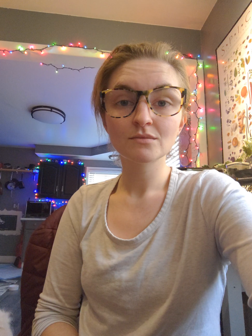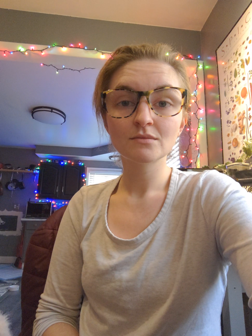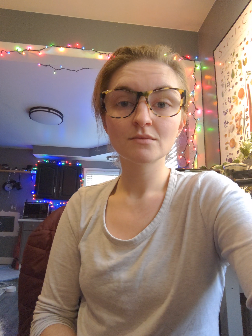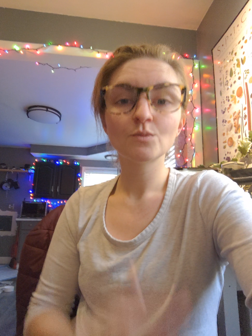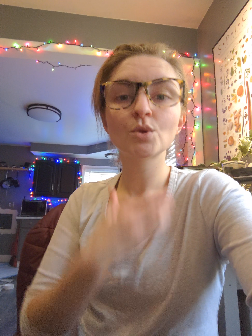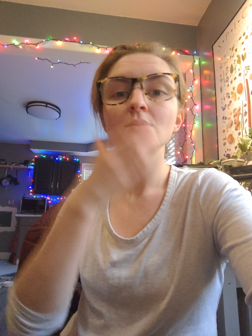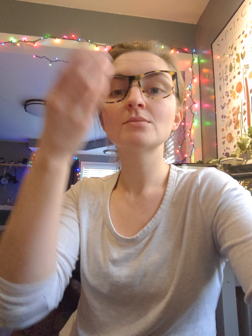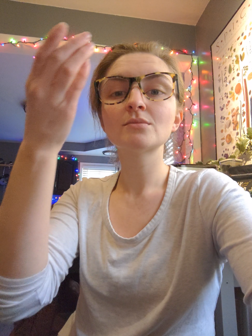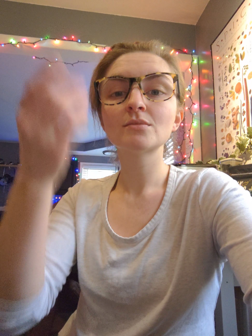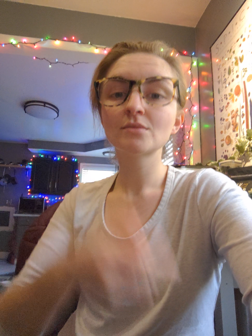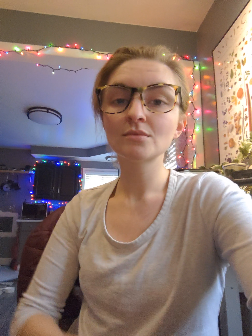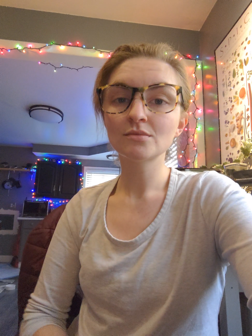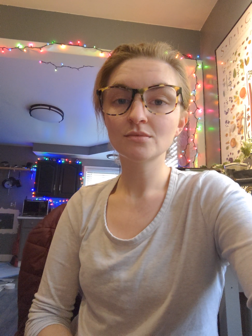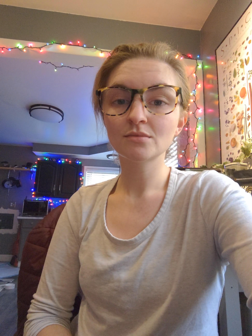giraffe